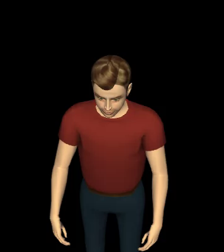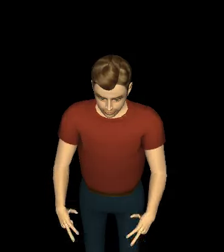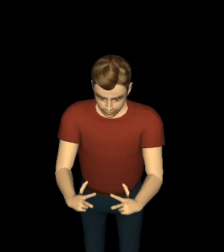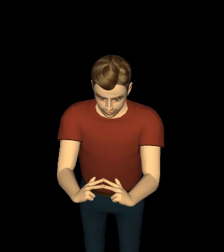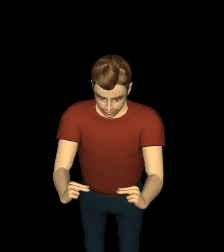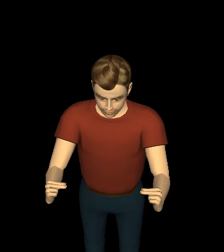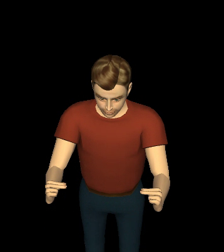نظيف